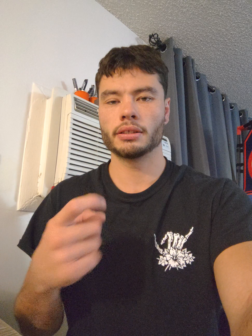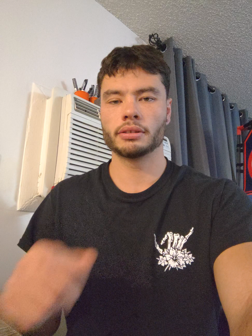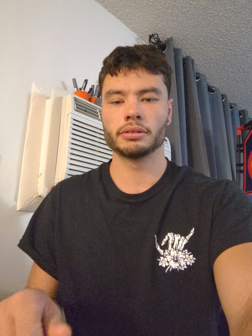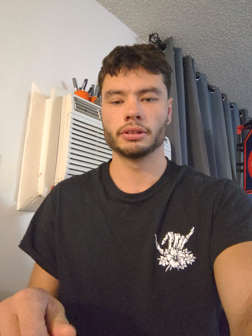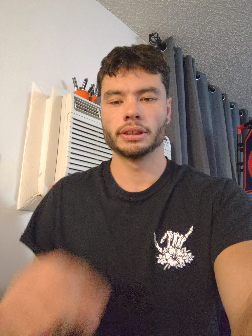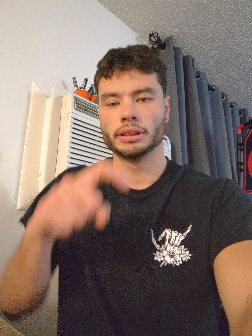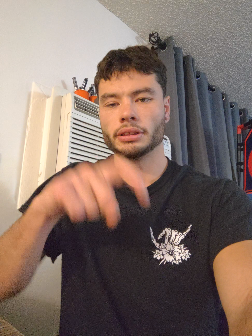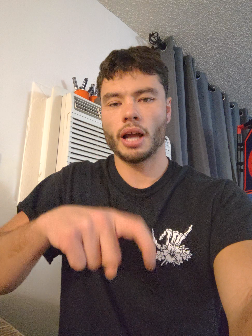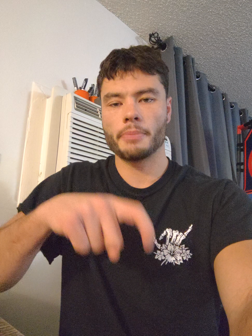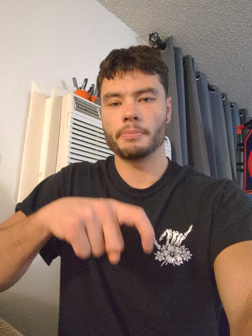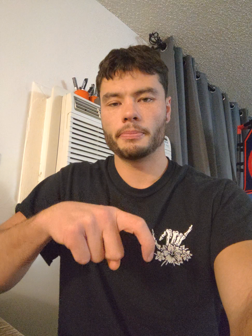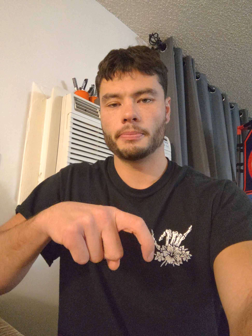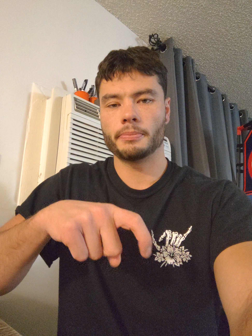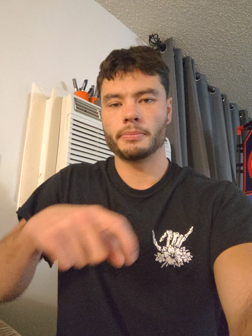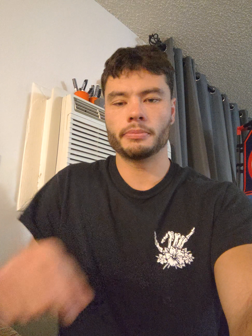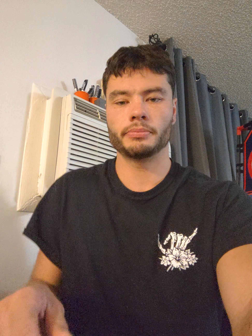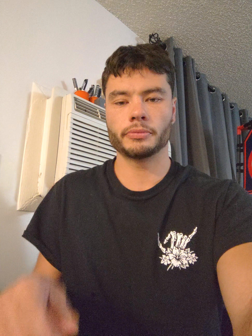time